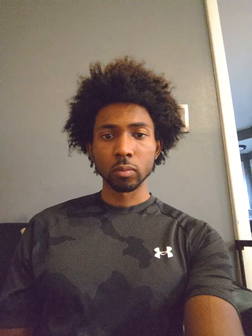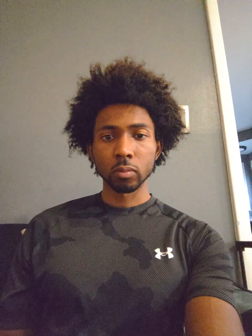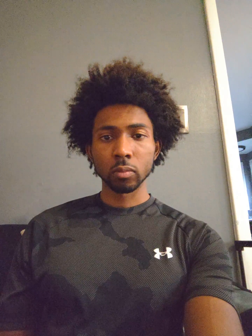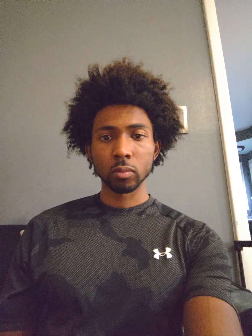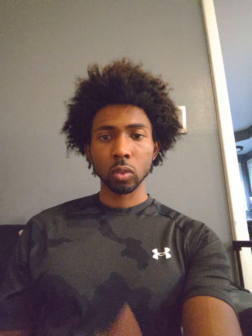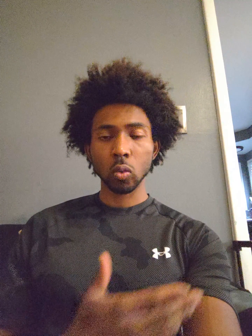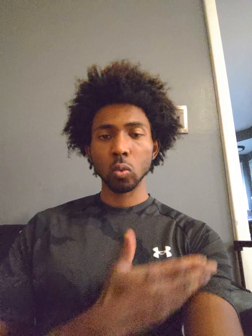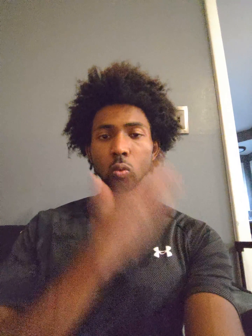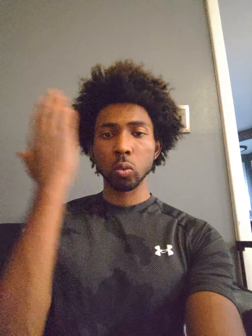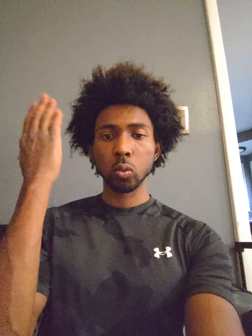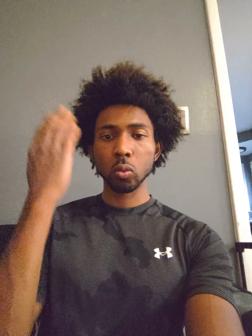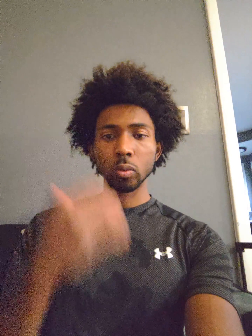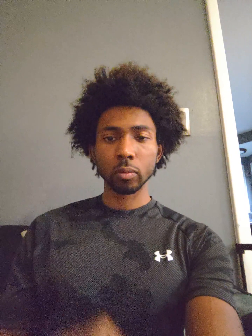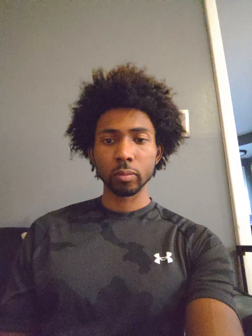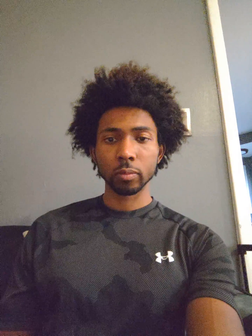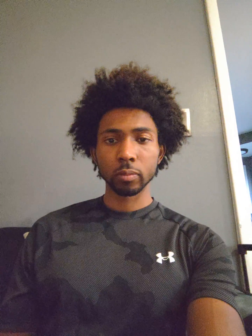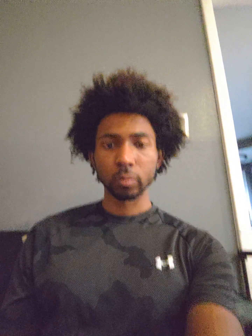all gone